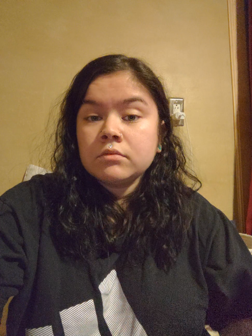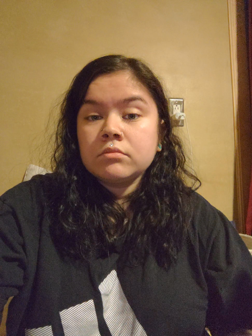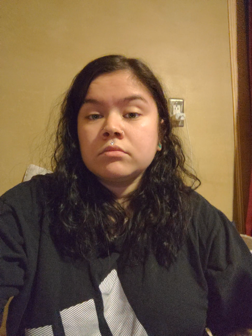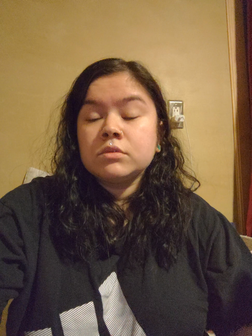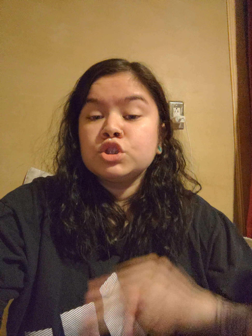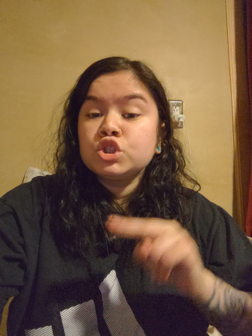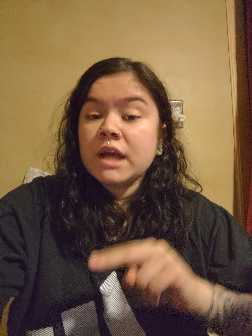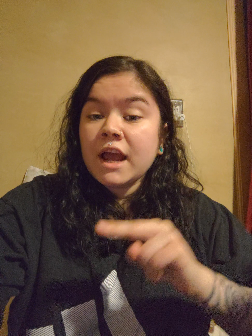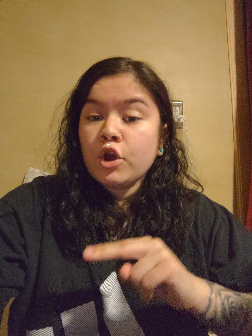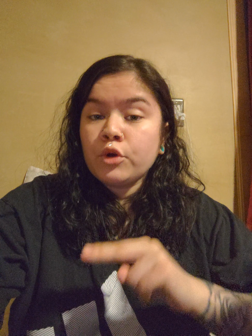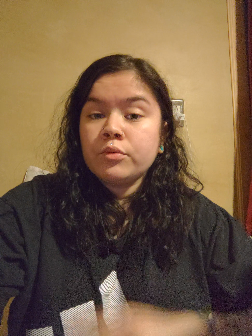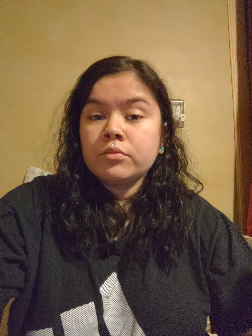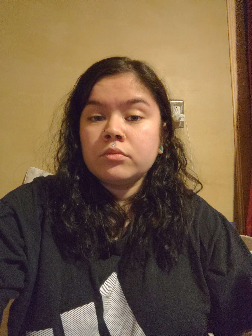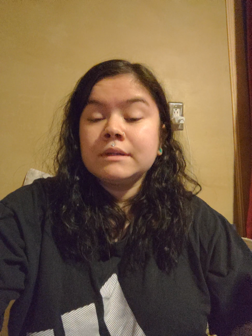chair